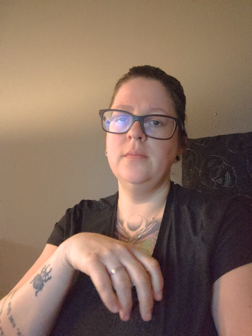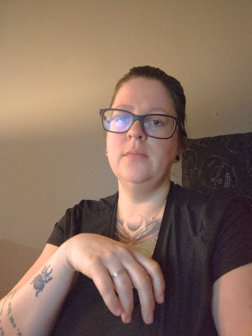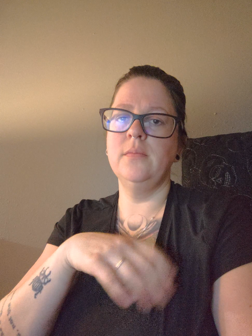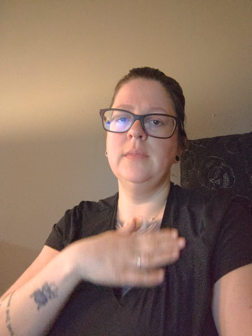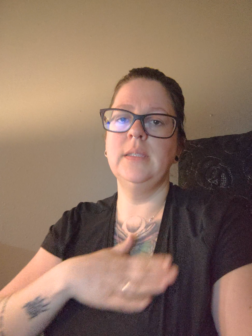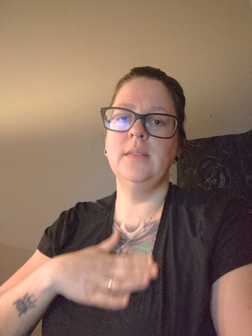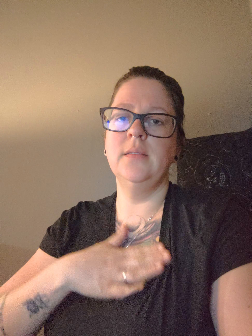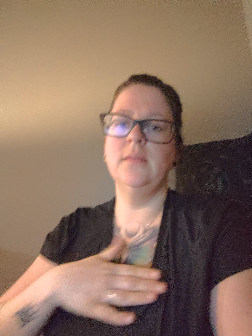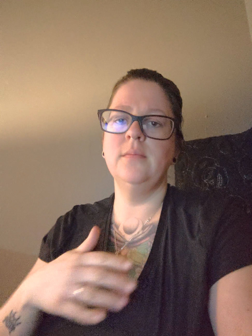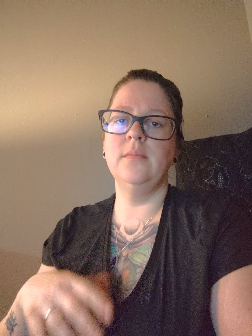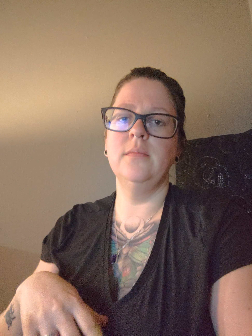please